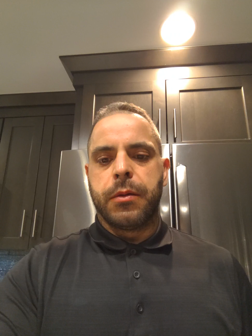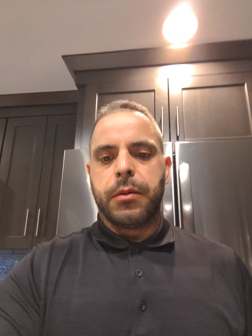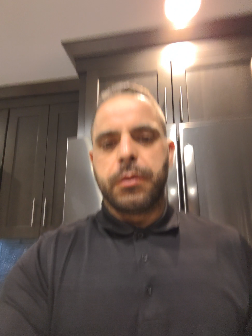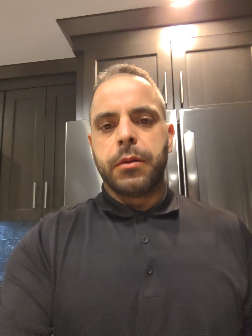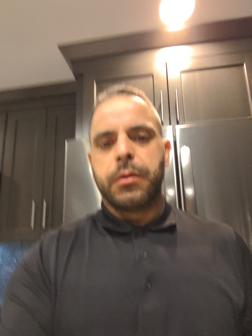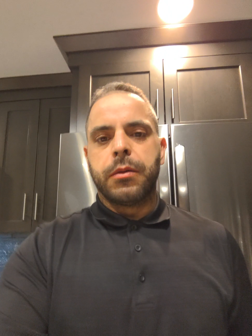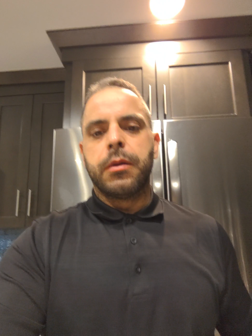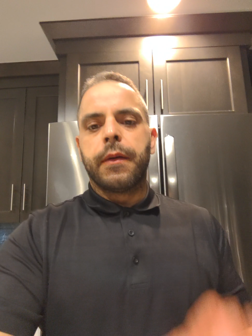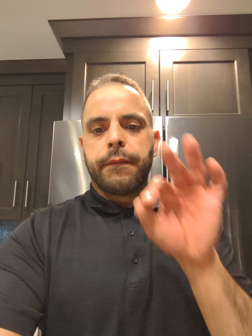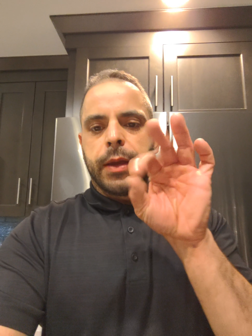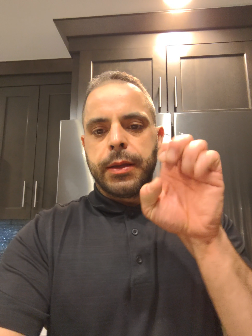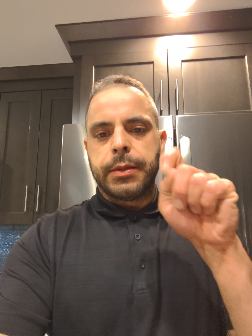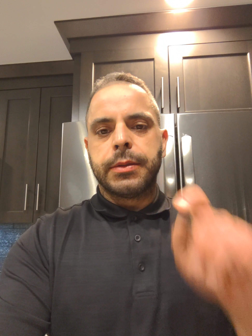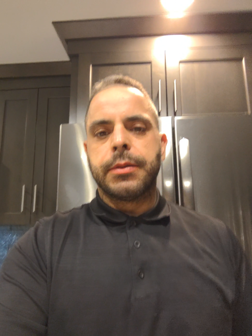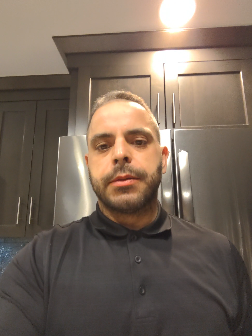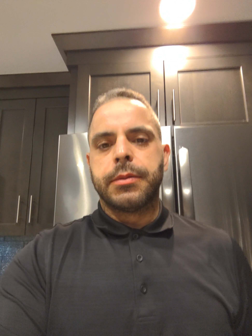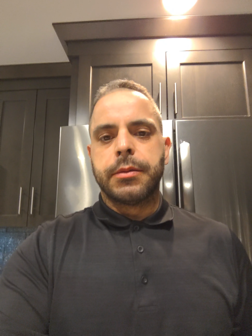feet